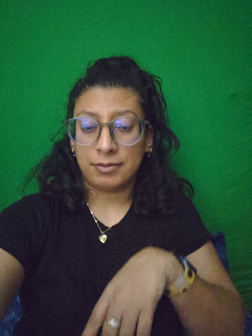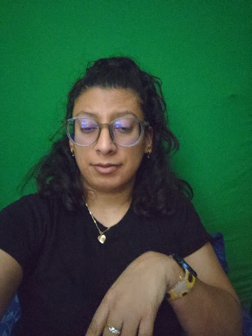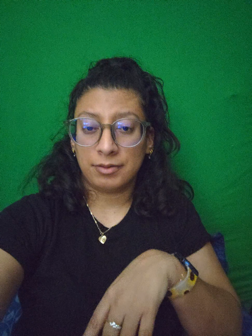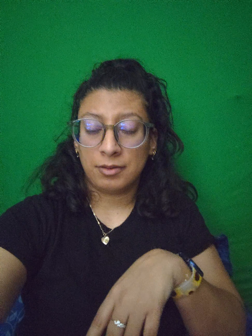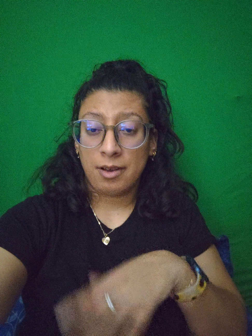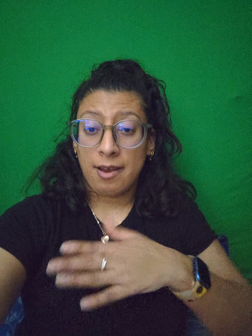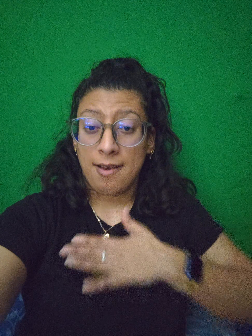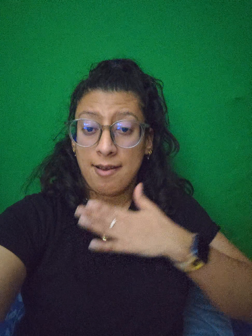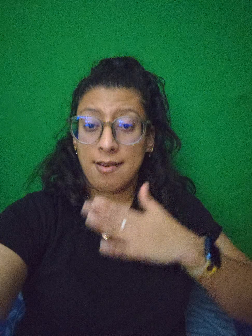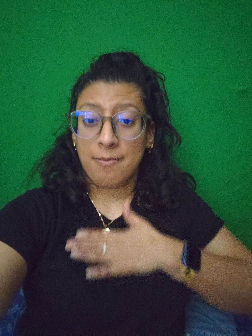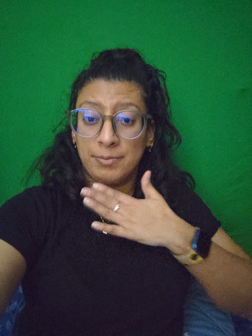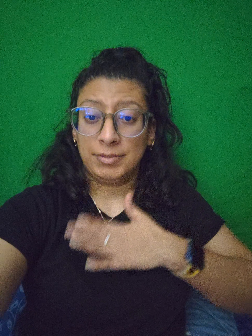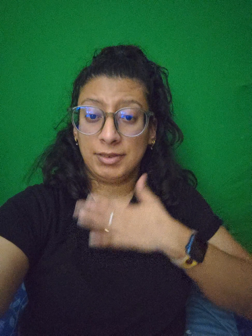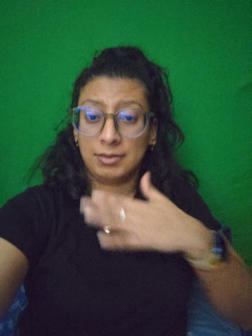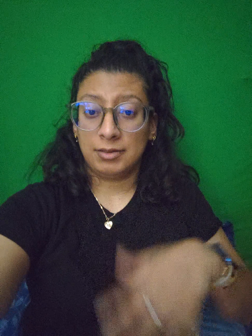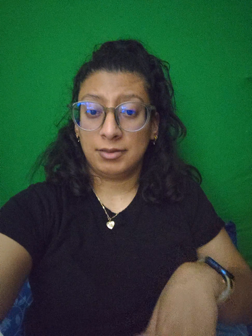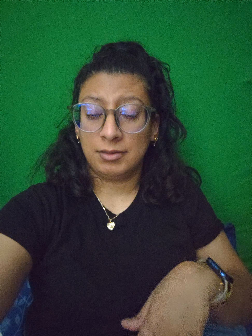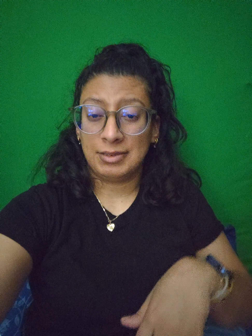happy